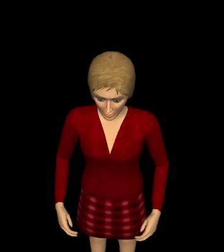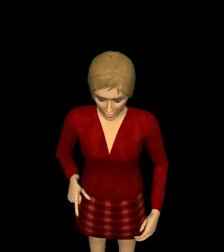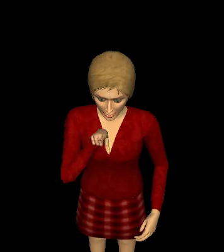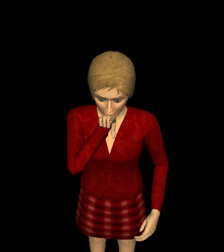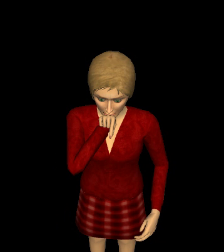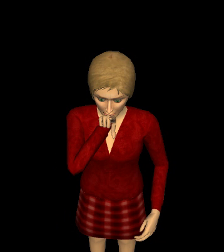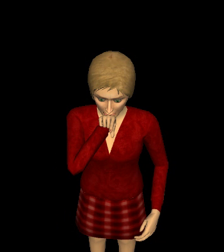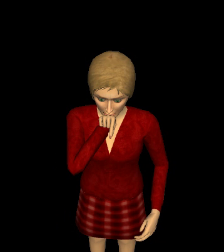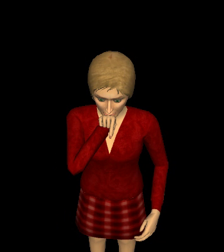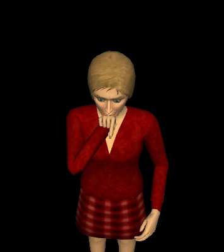دجاجة